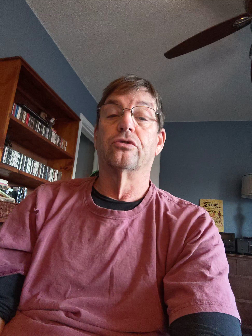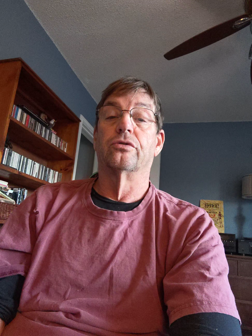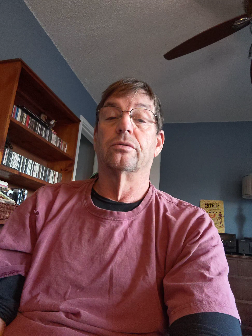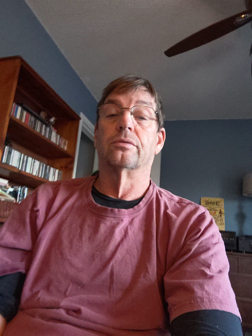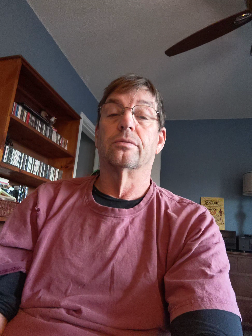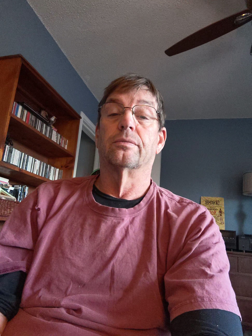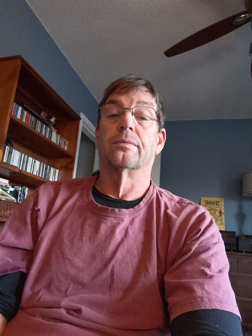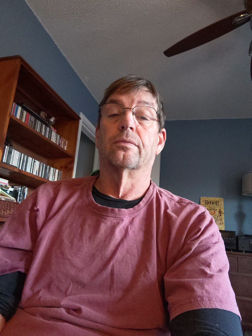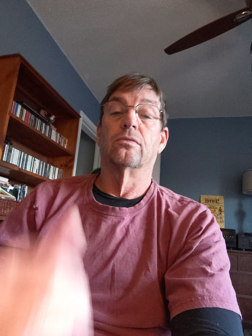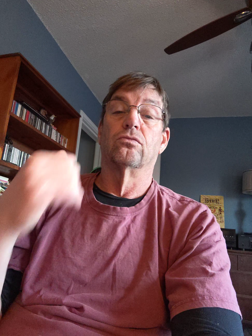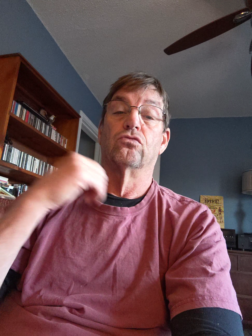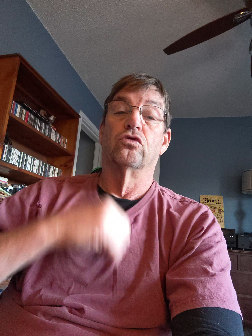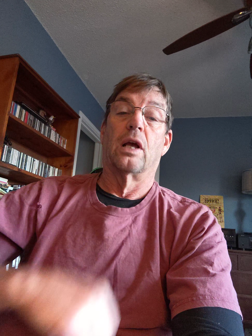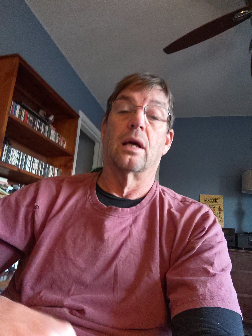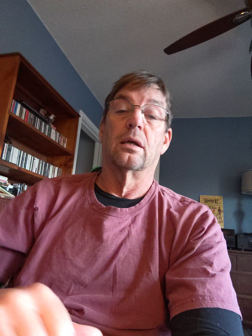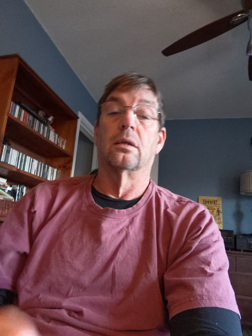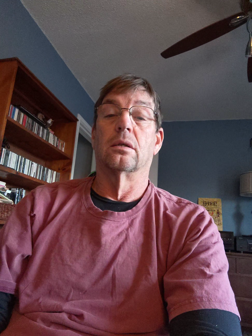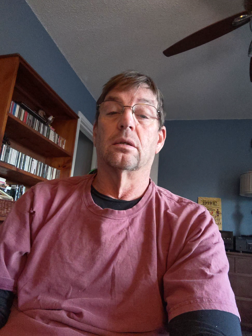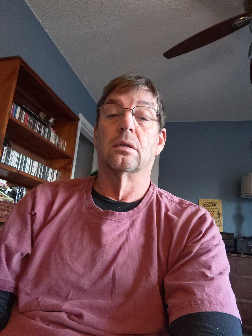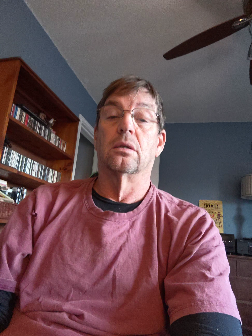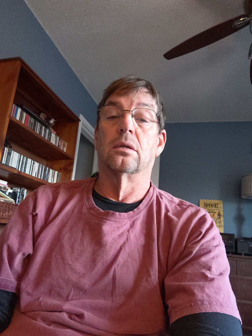jacket